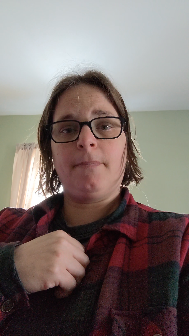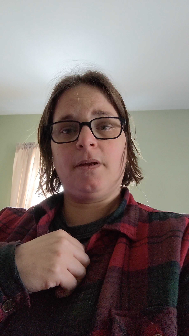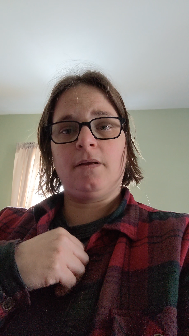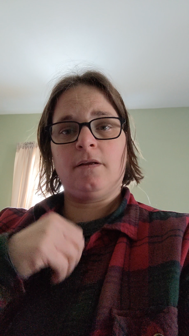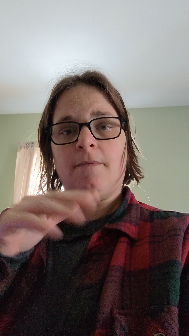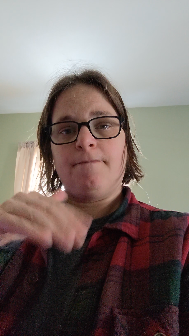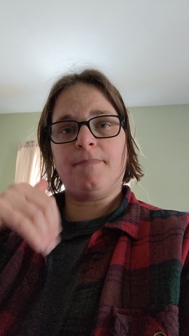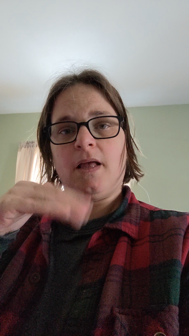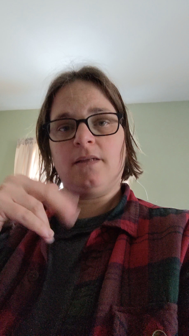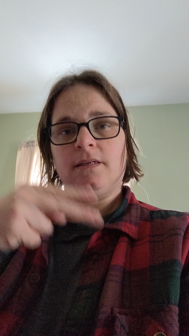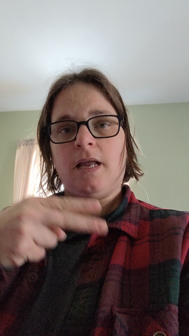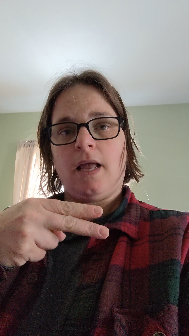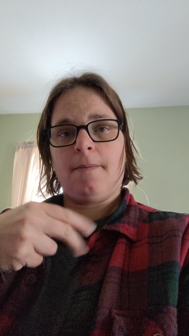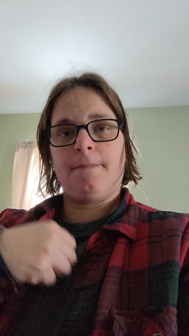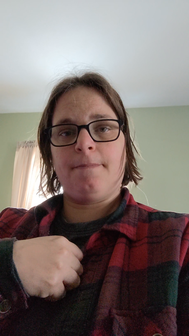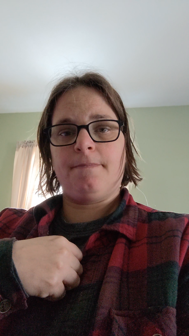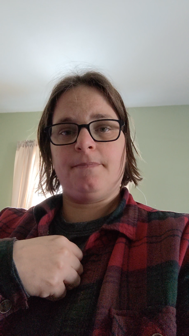pet's name